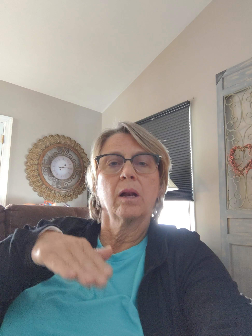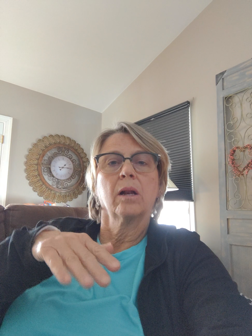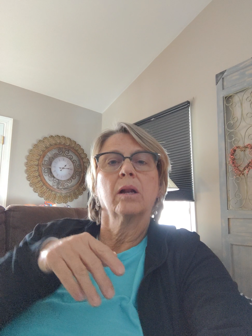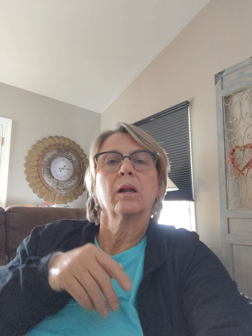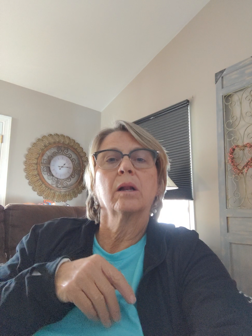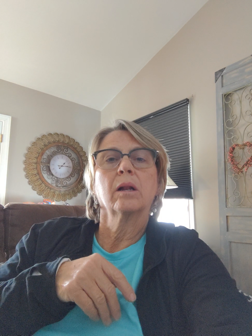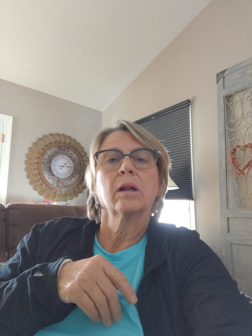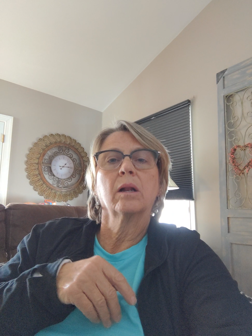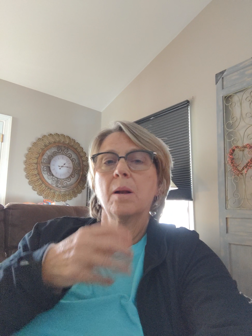on